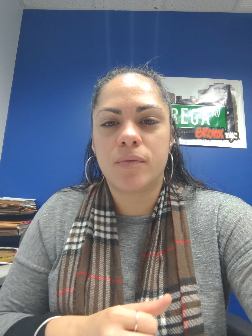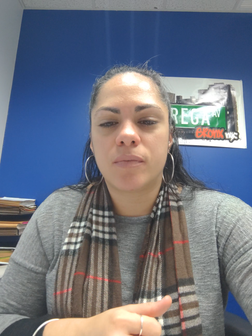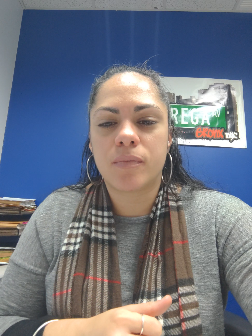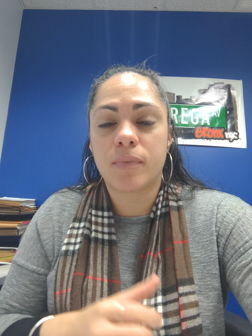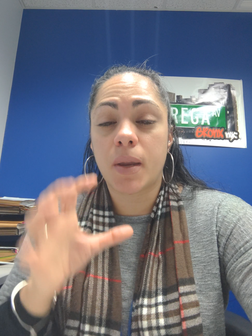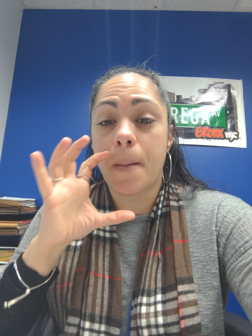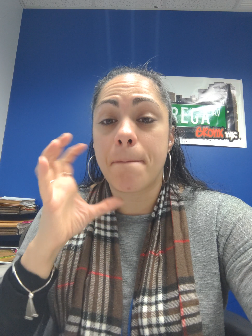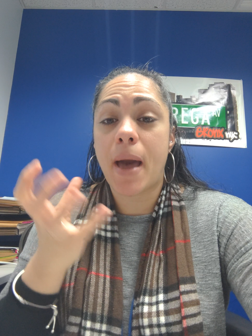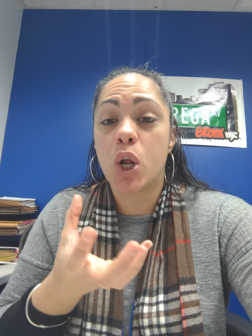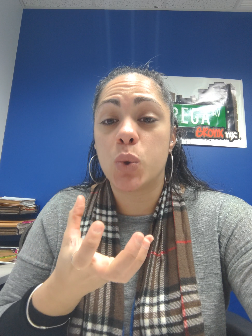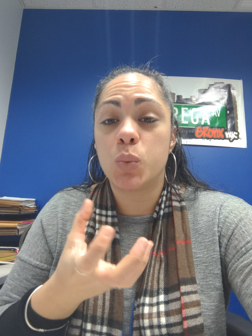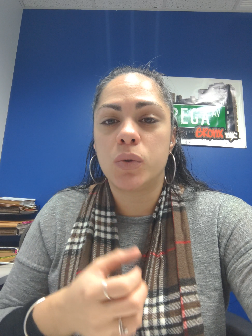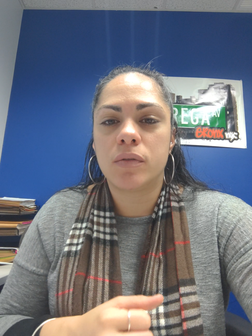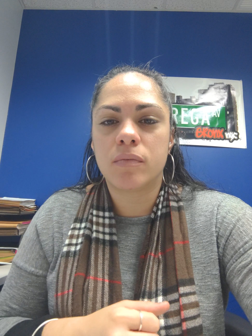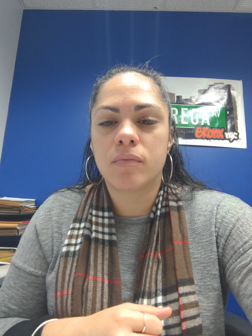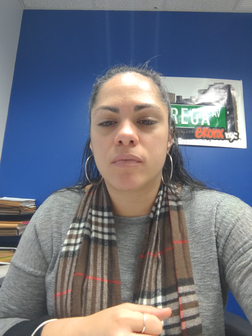balloon